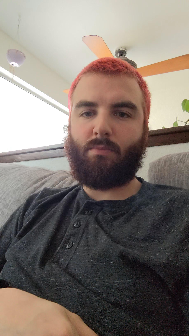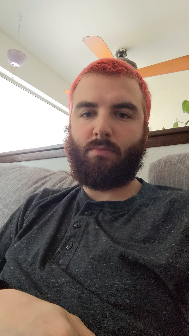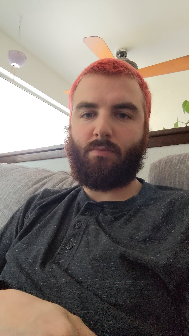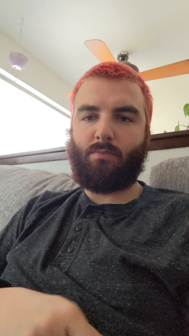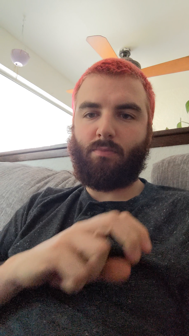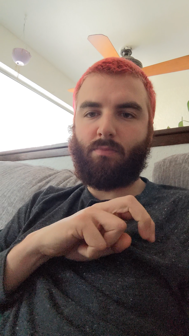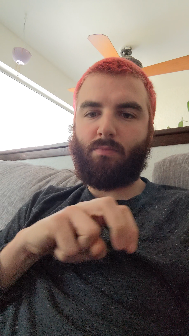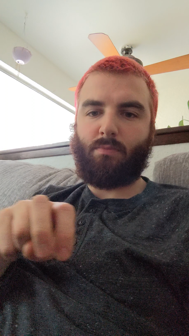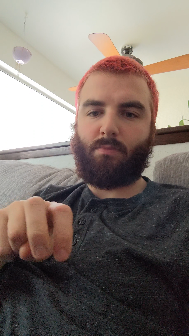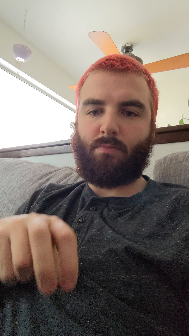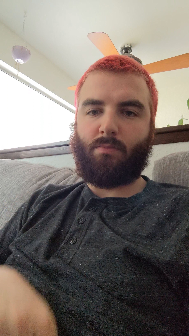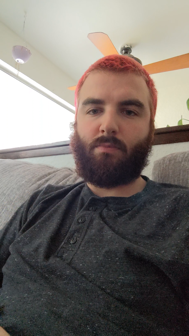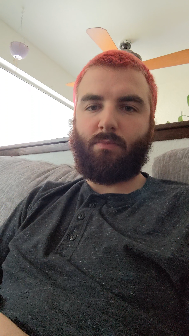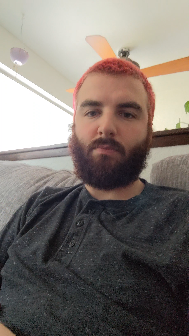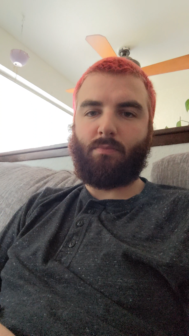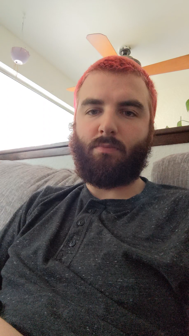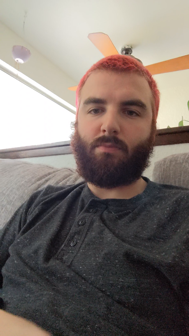bench